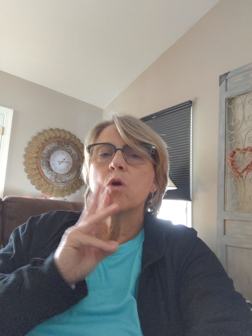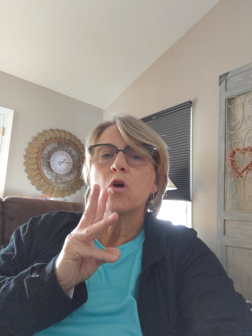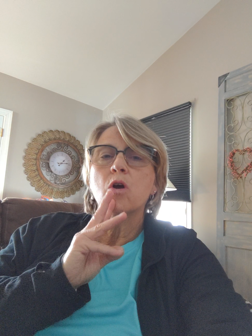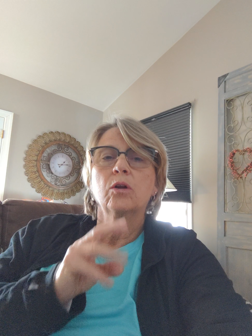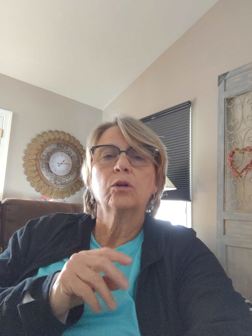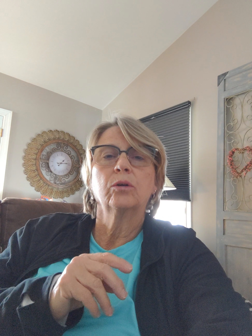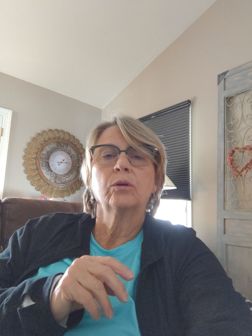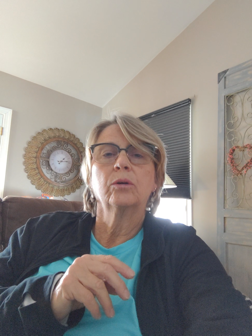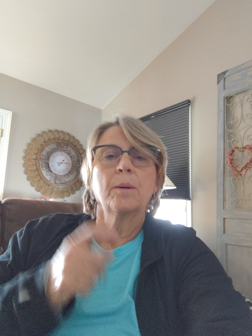water